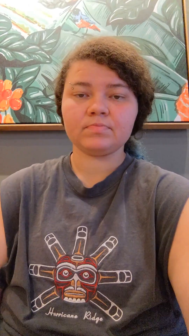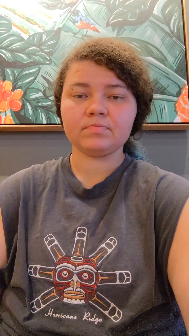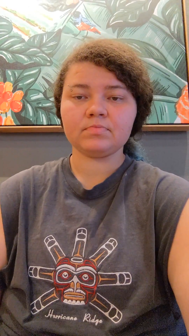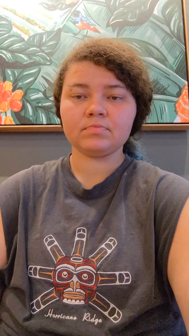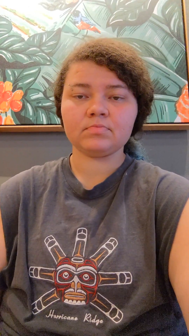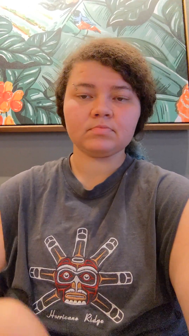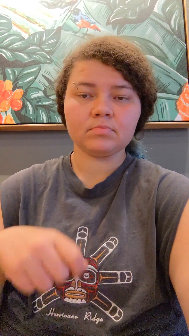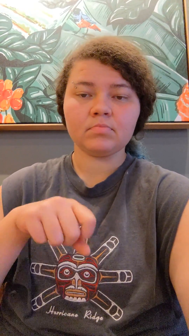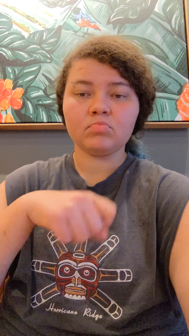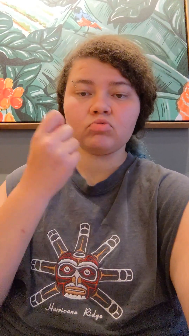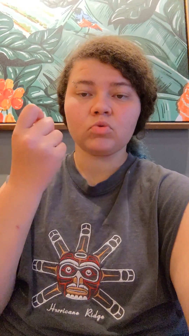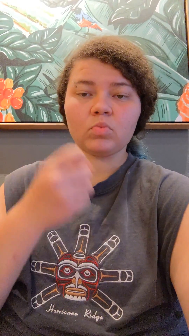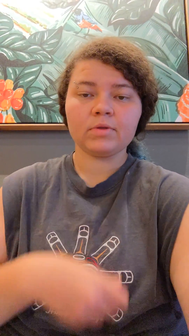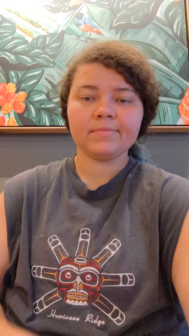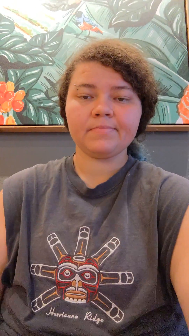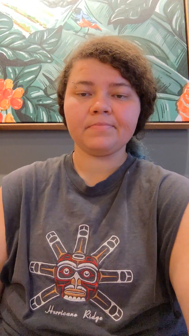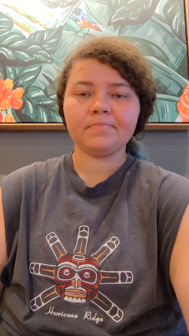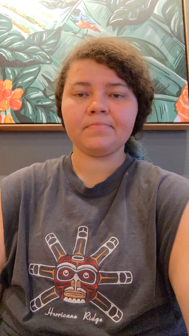broken